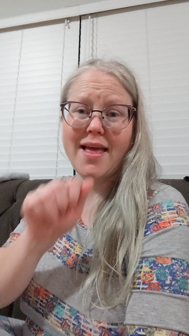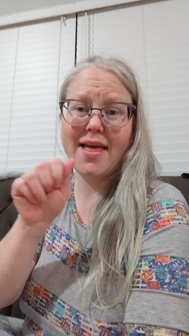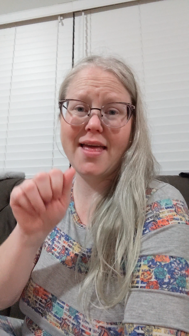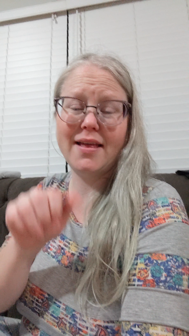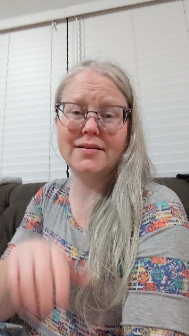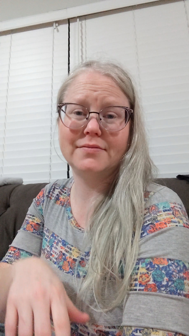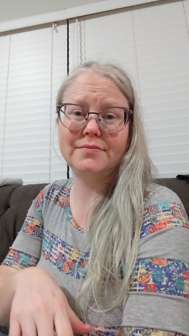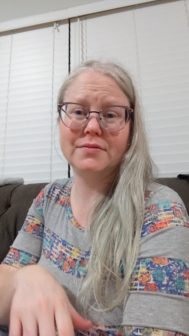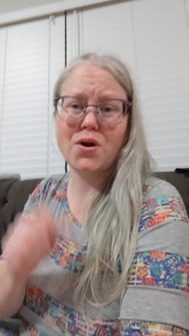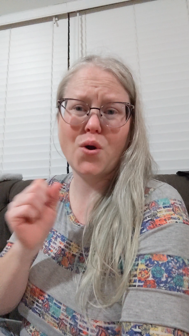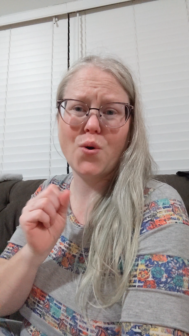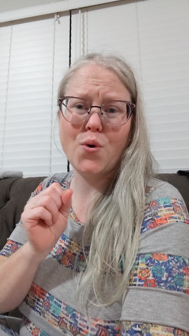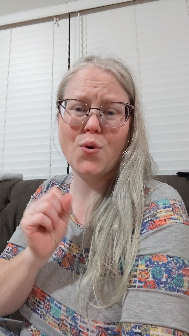cold